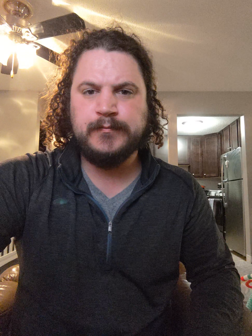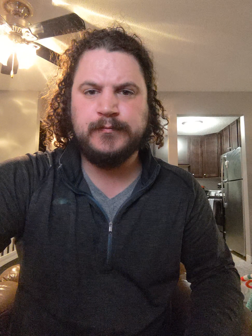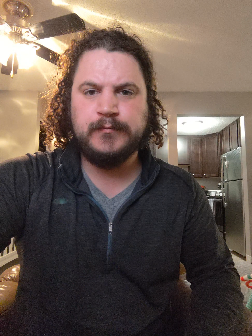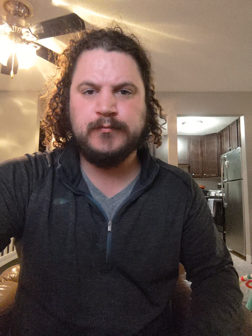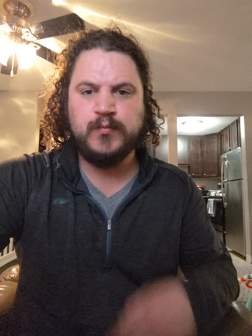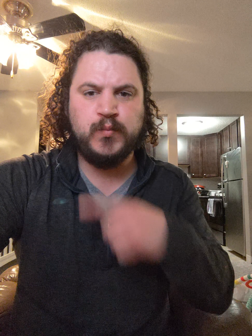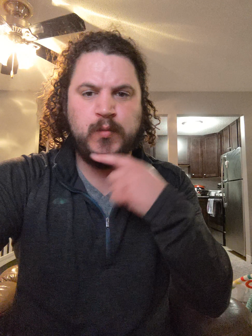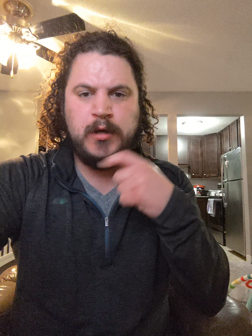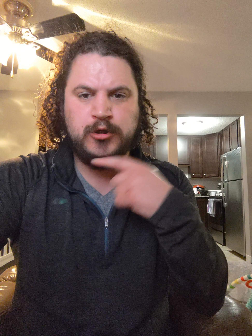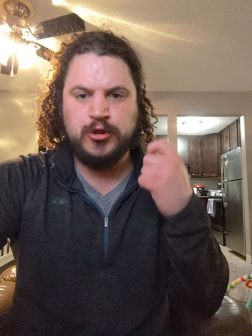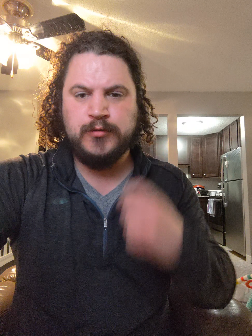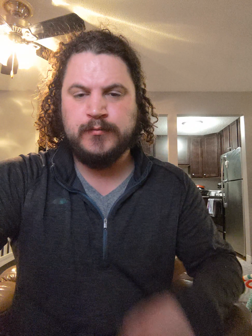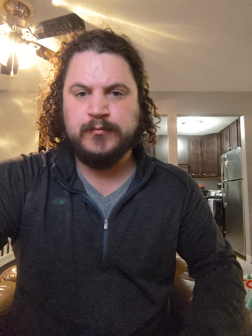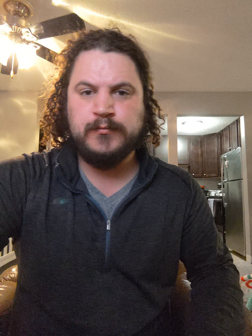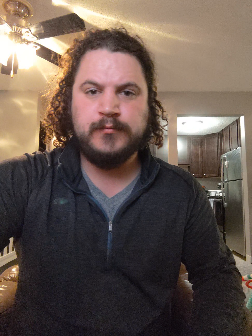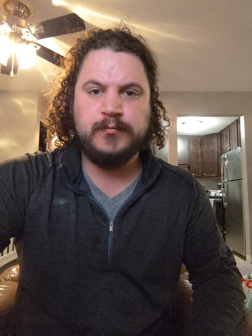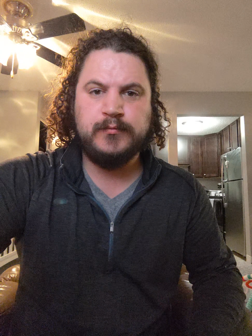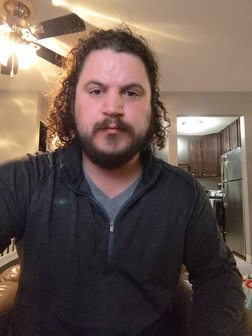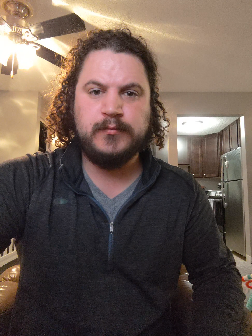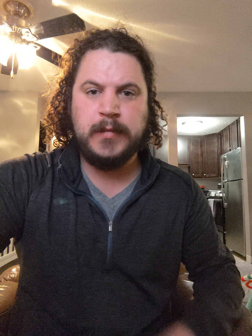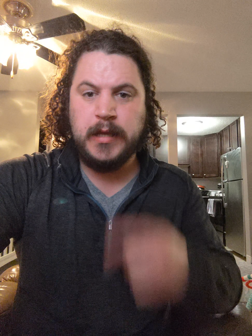dryer